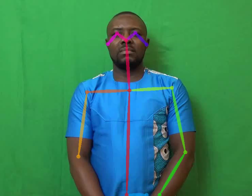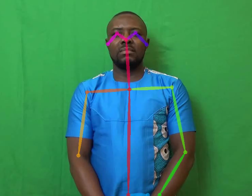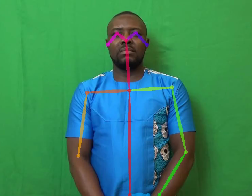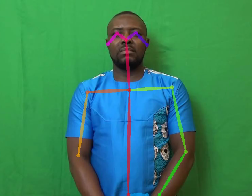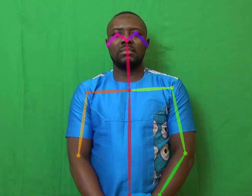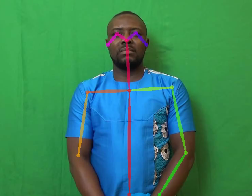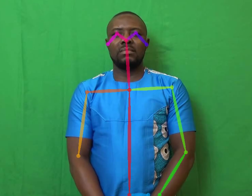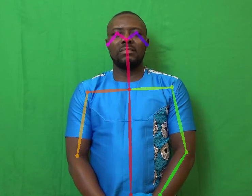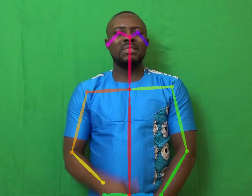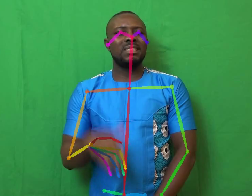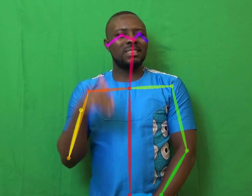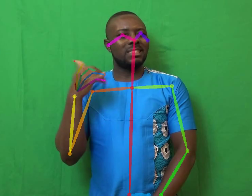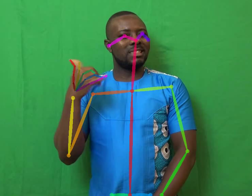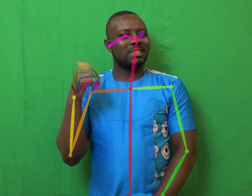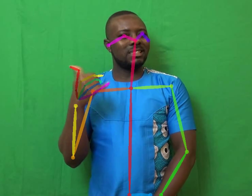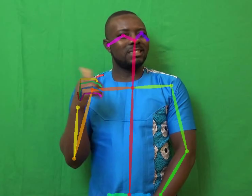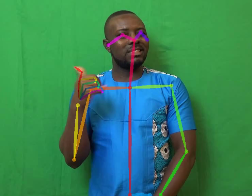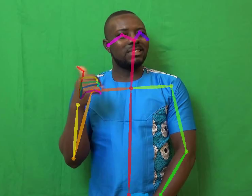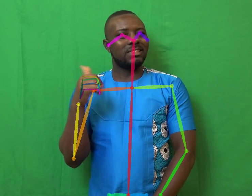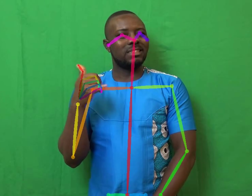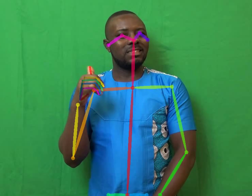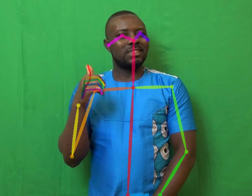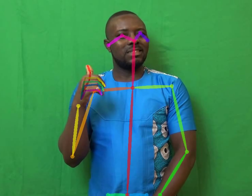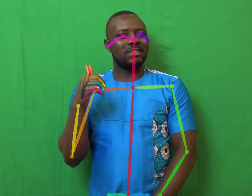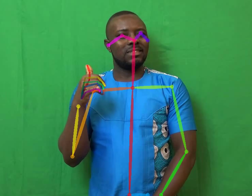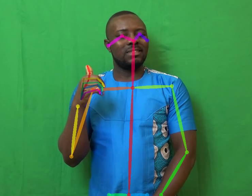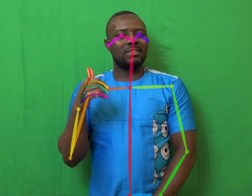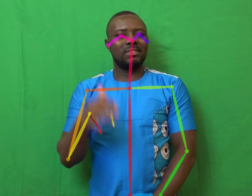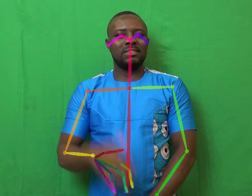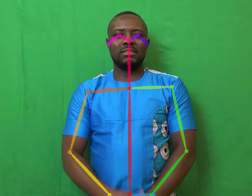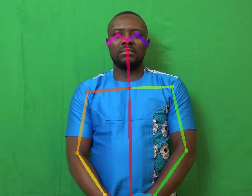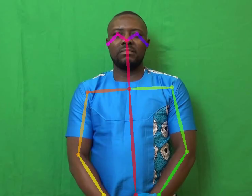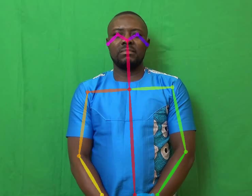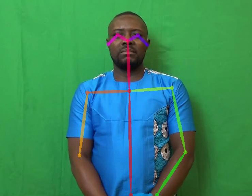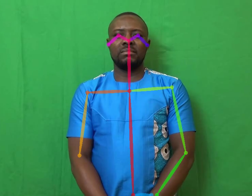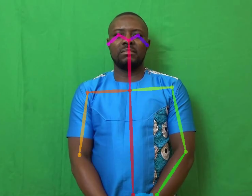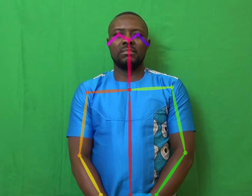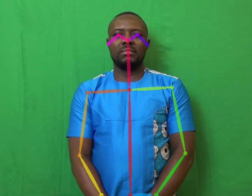yellow